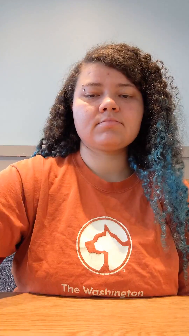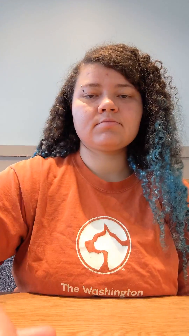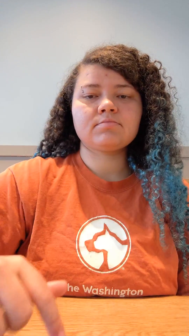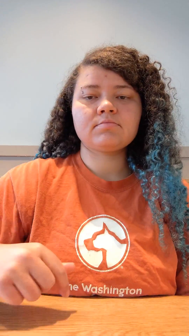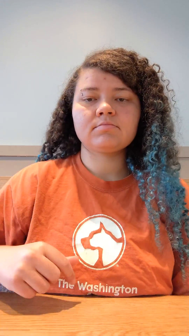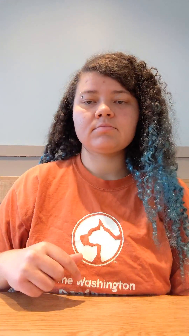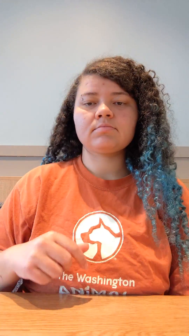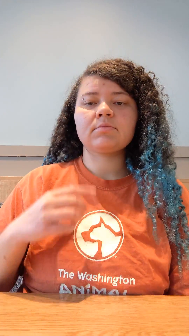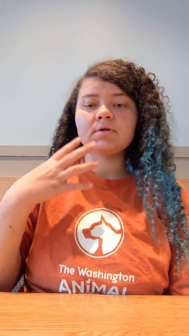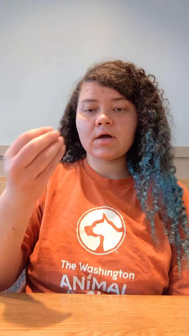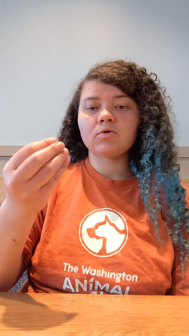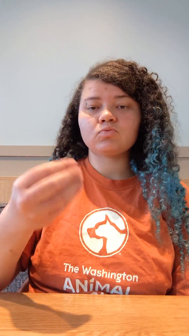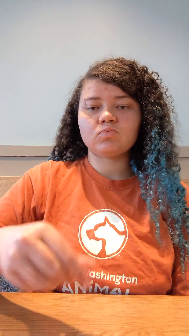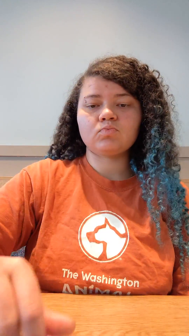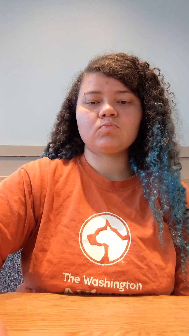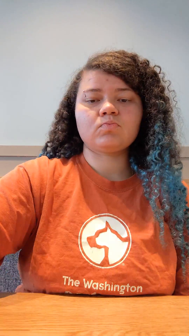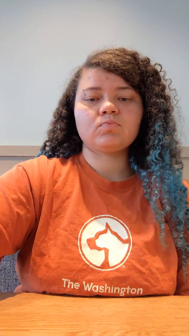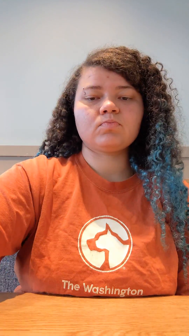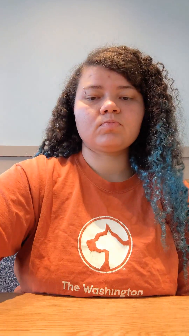got to